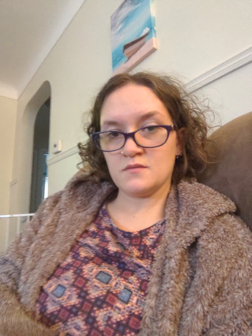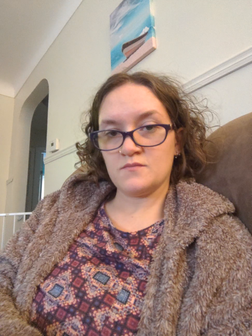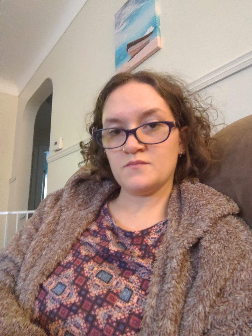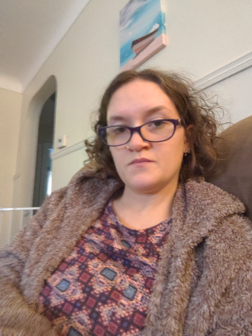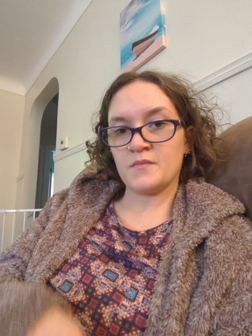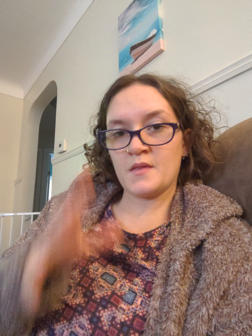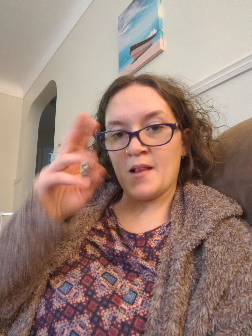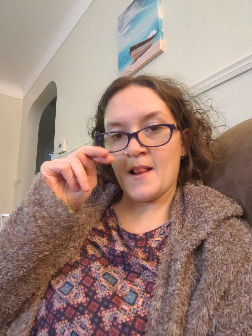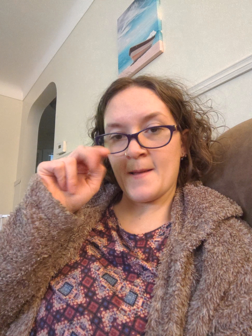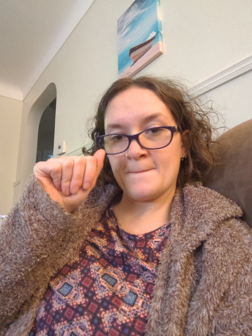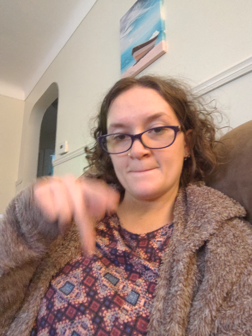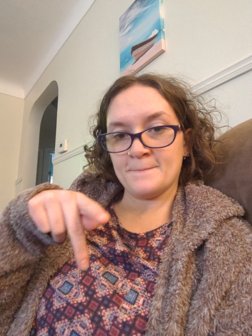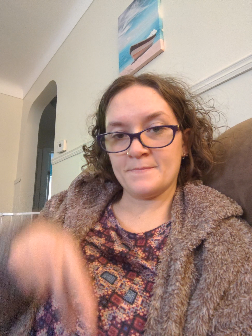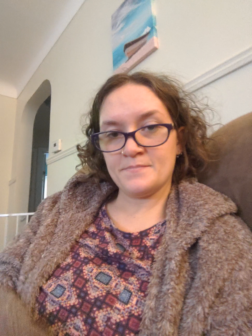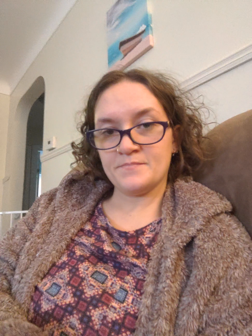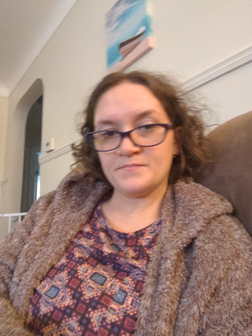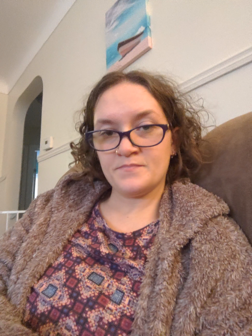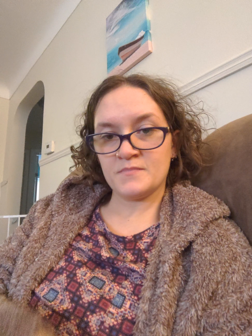nap